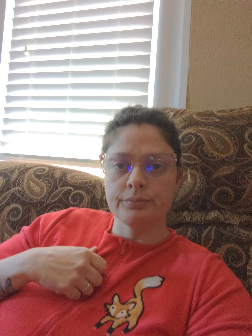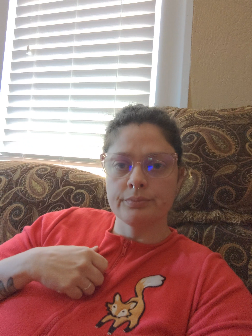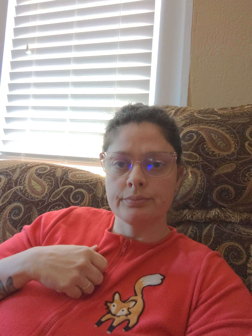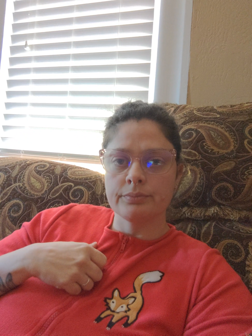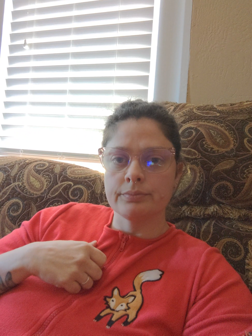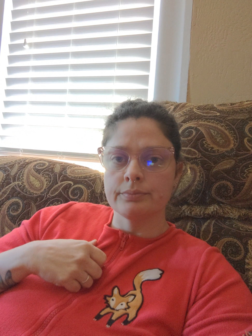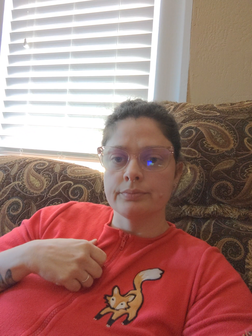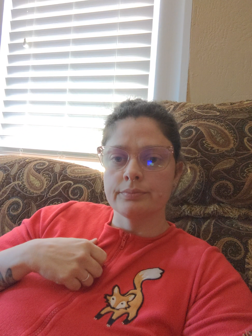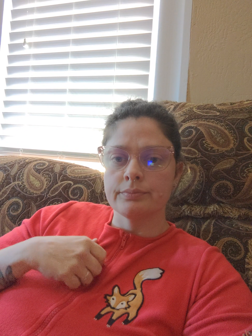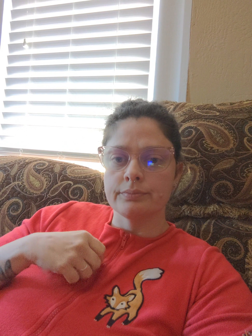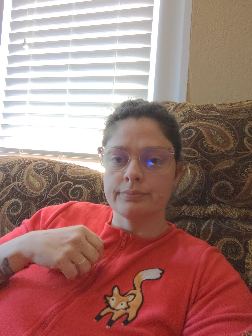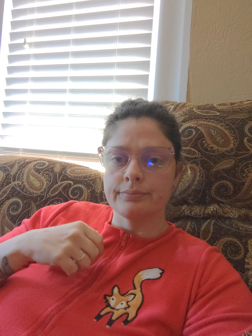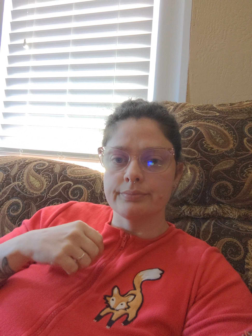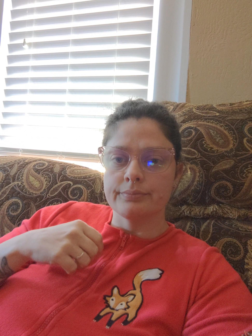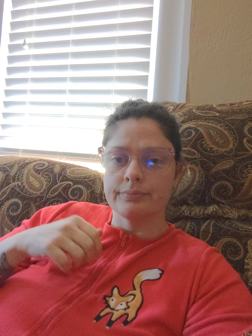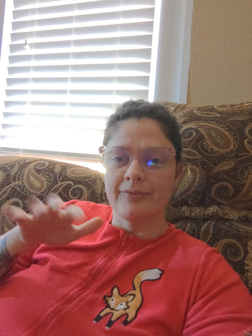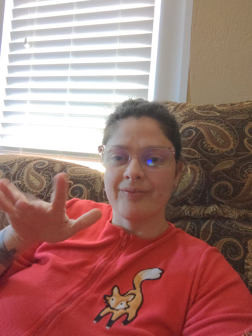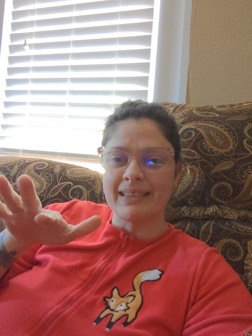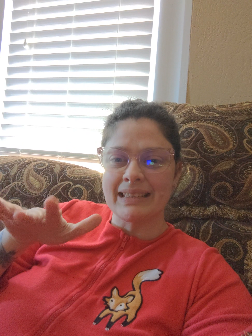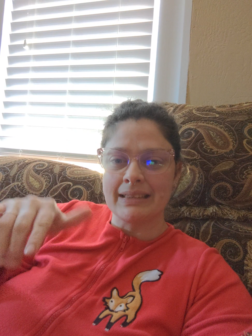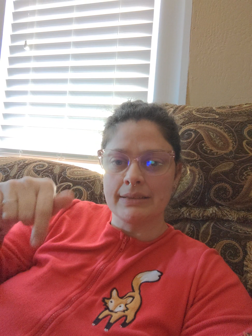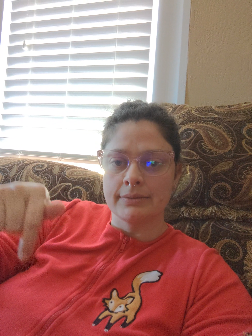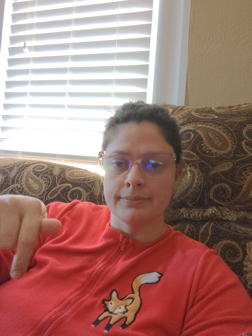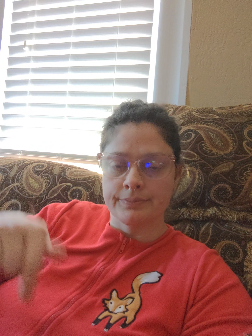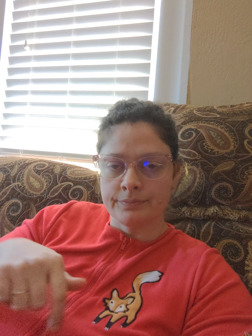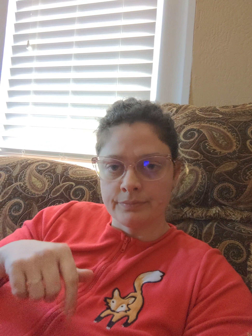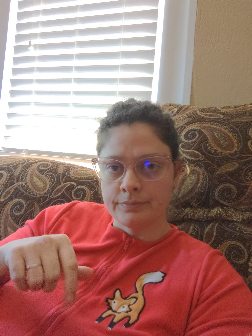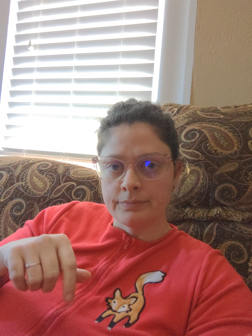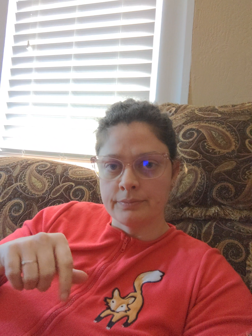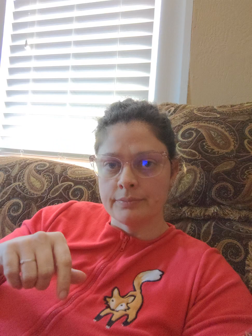feet